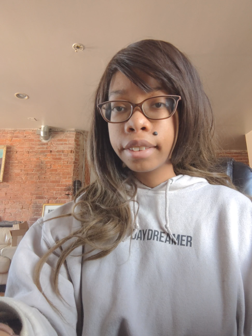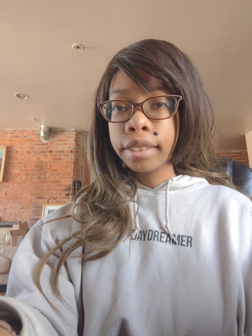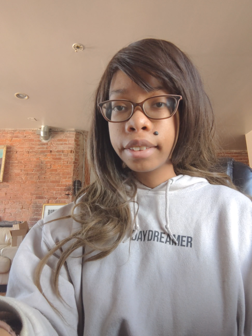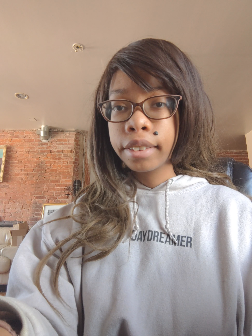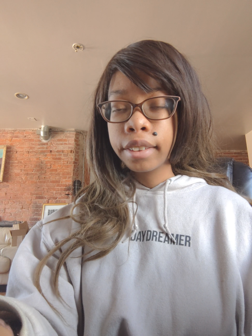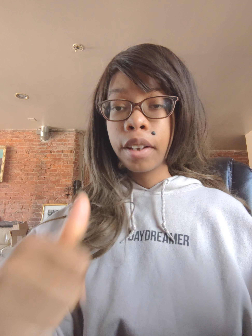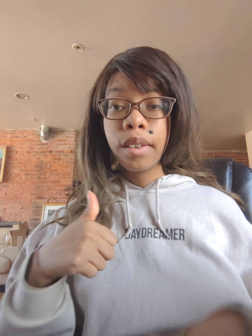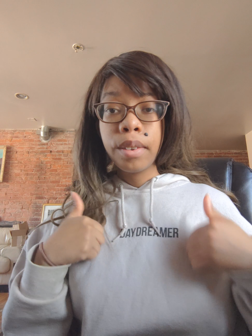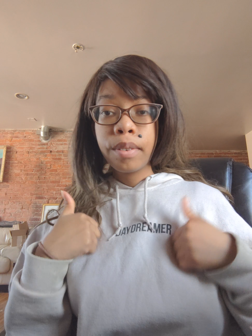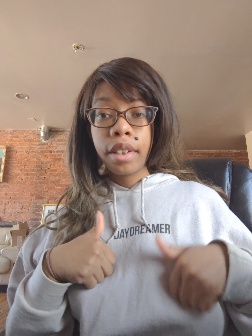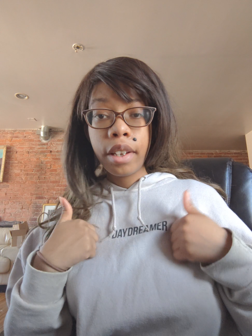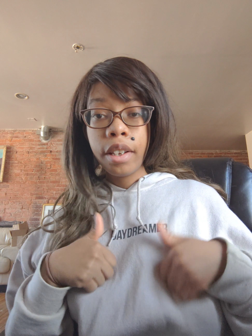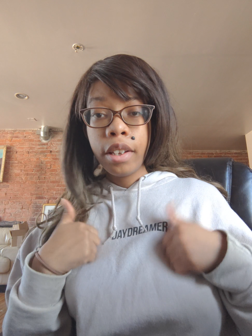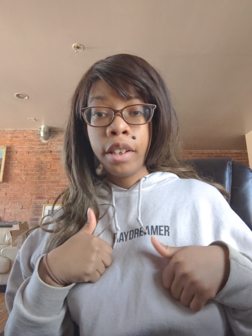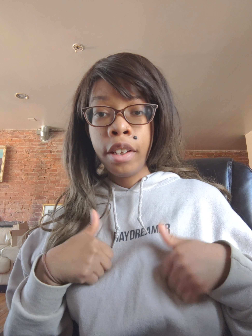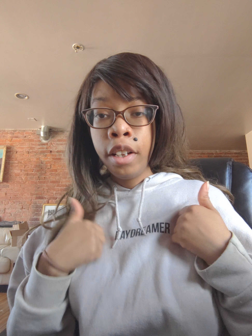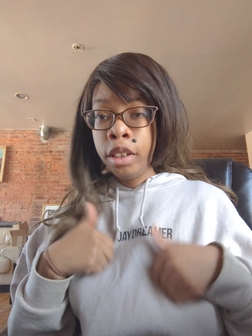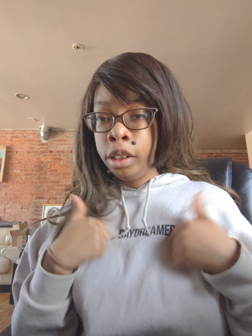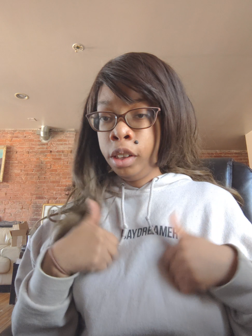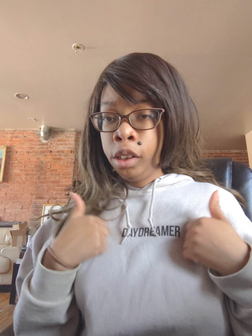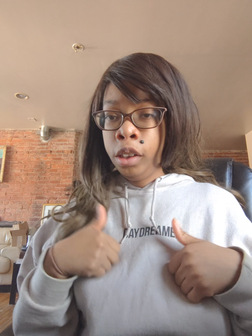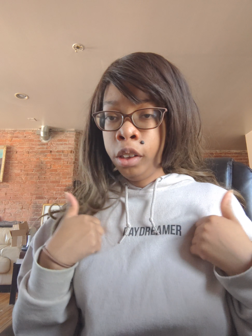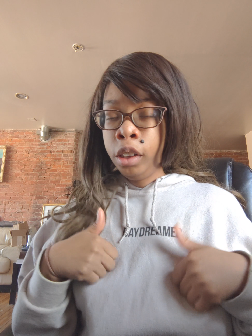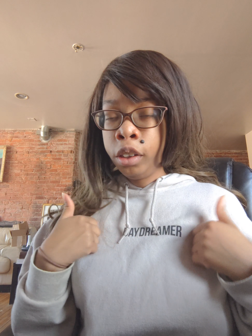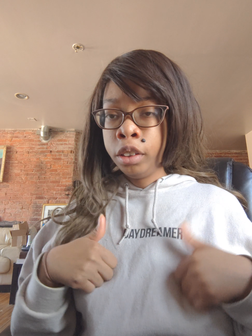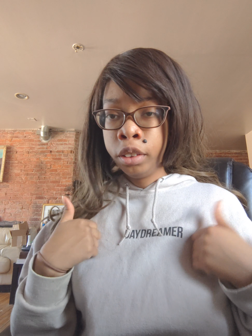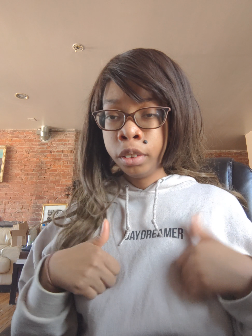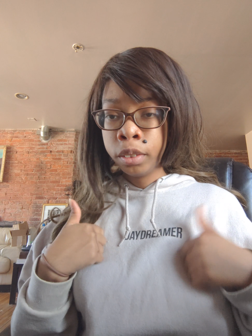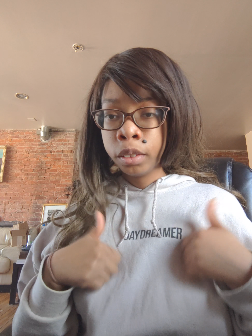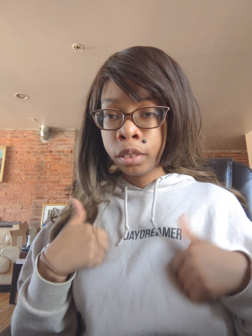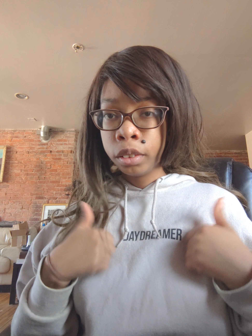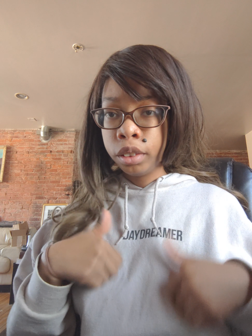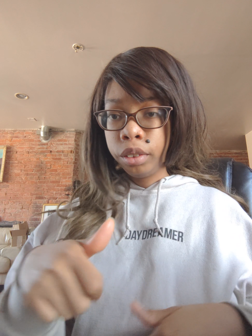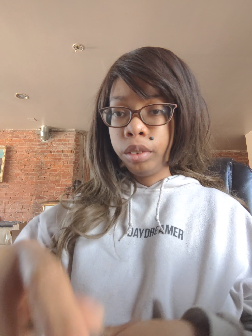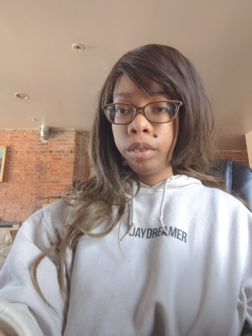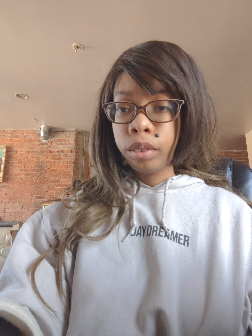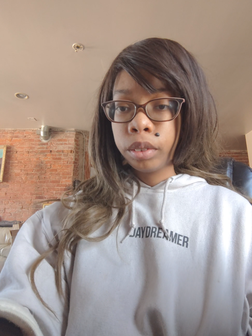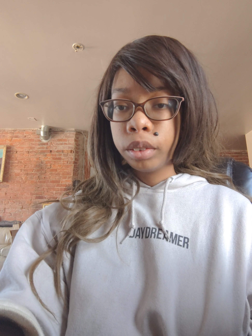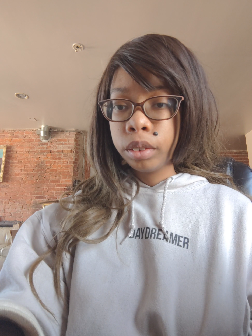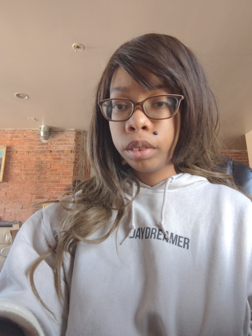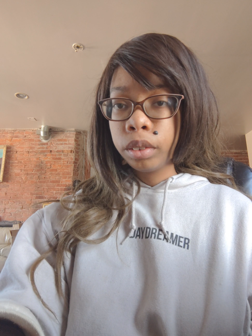bath